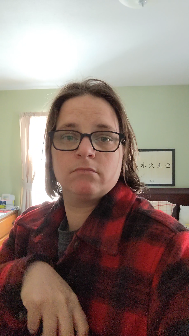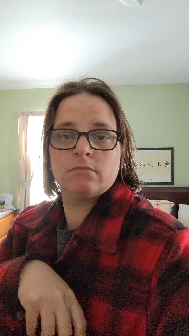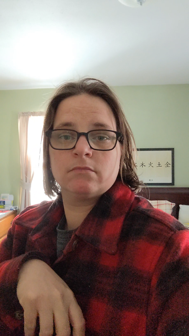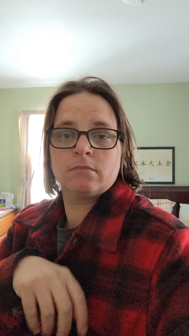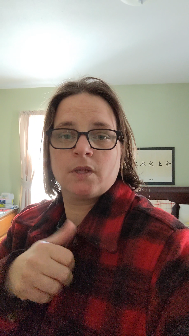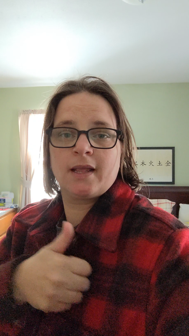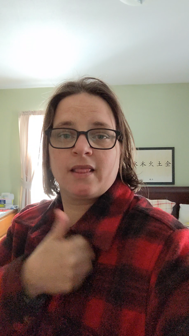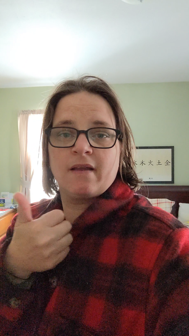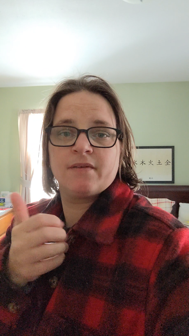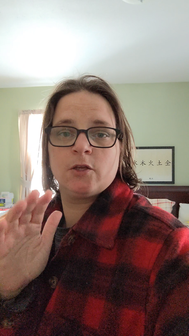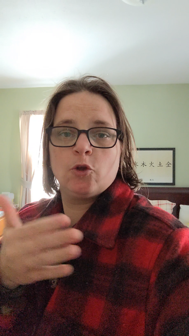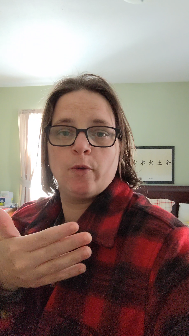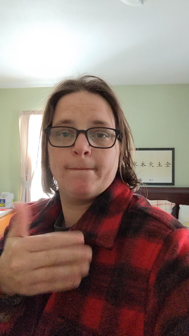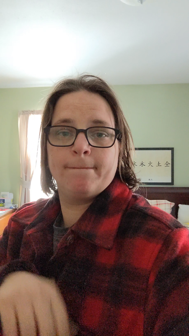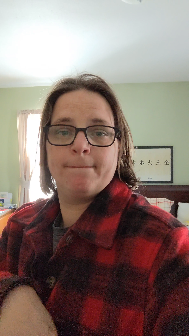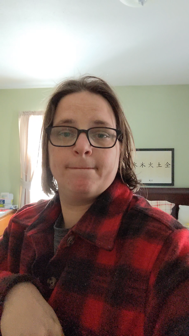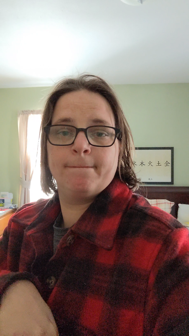living room